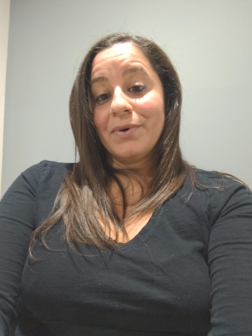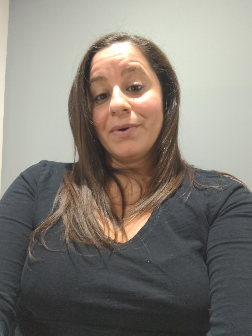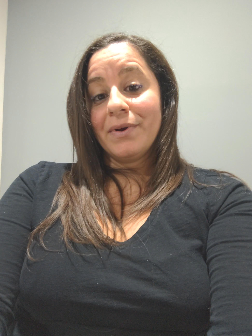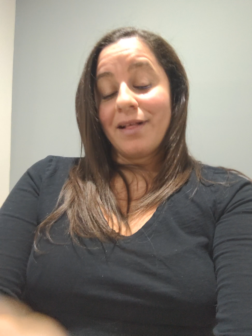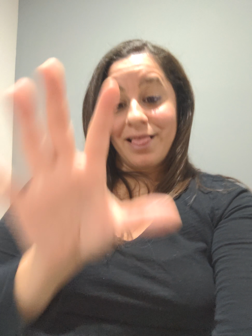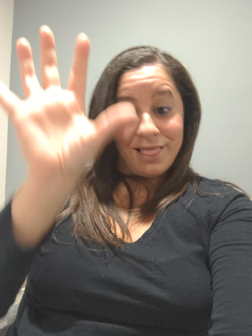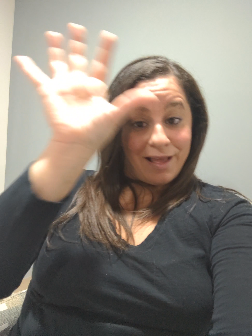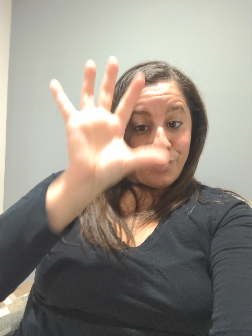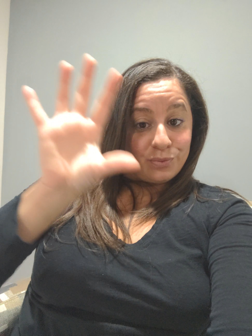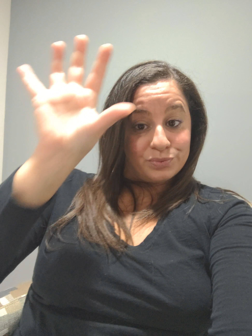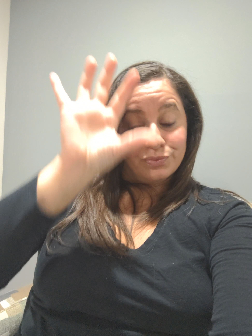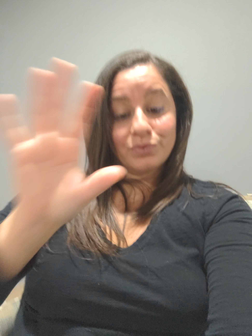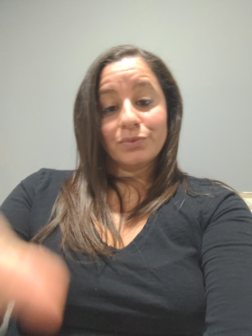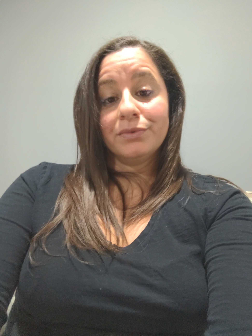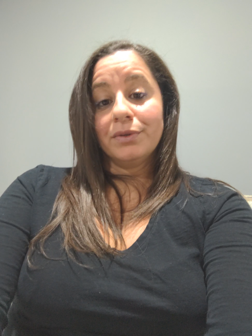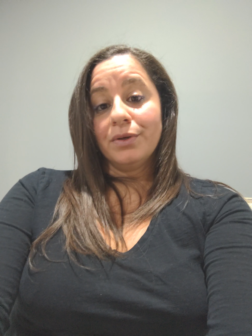cloud